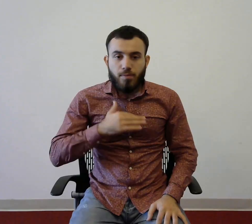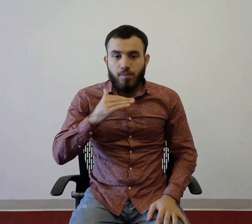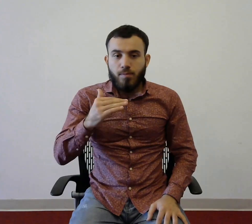siz